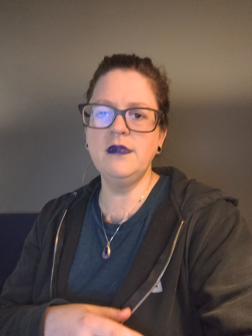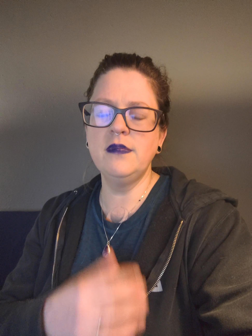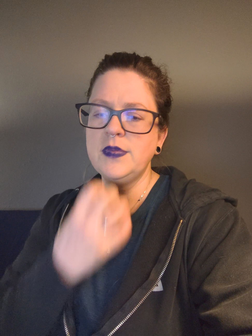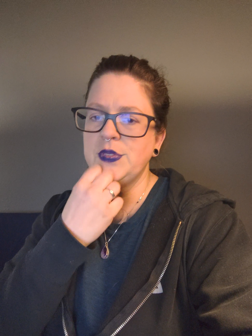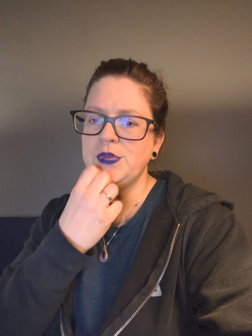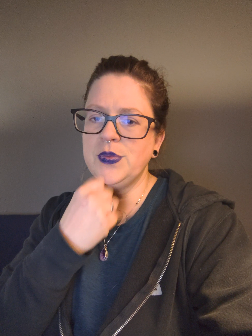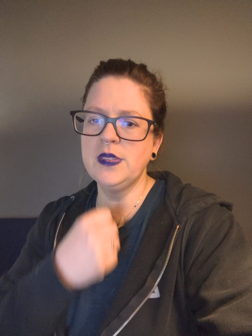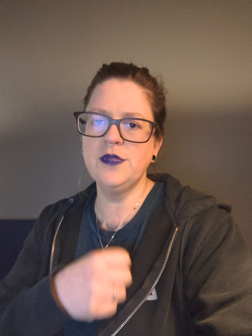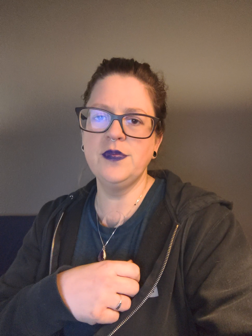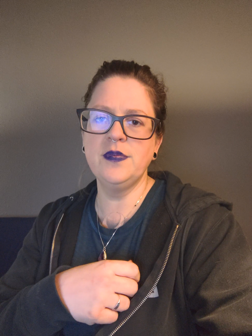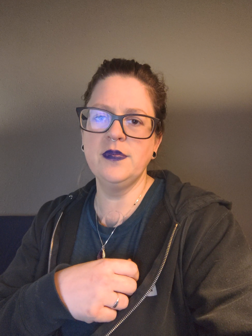underwear